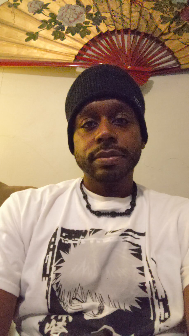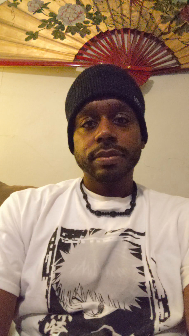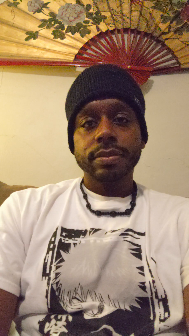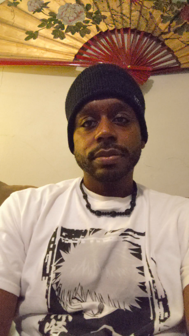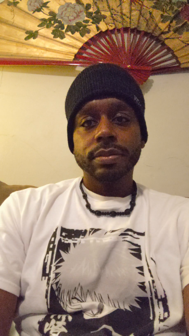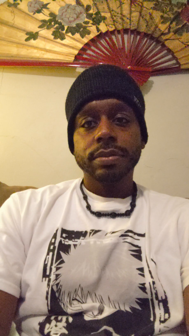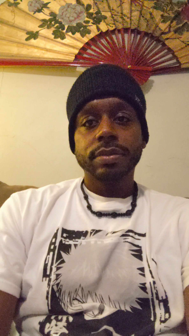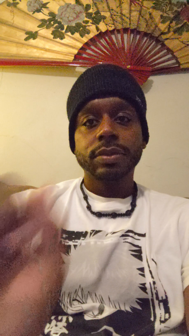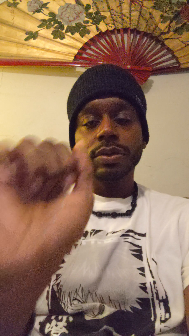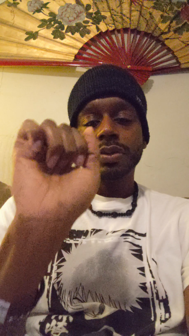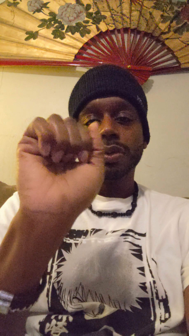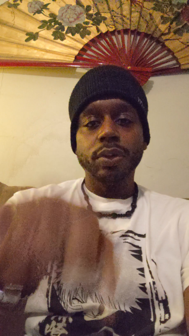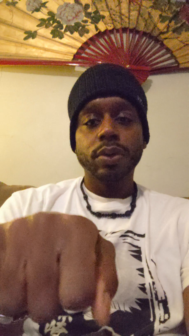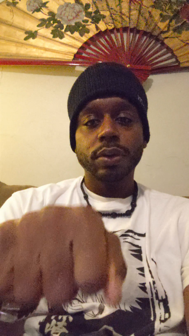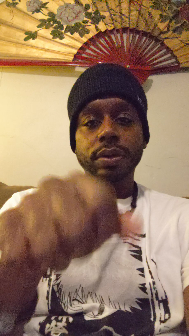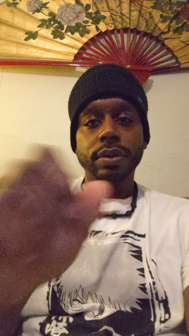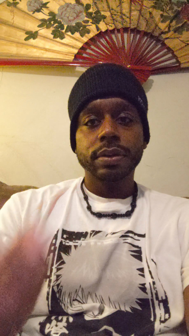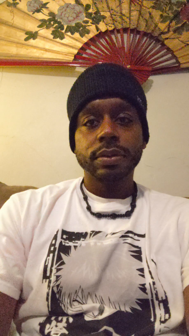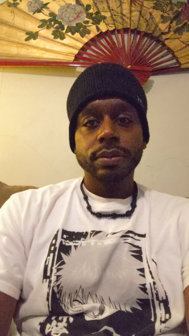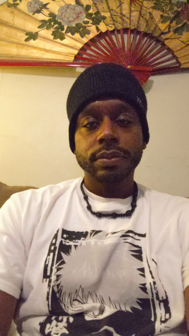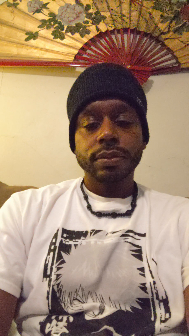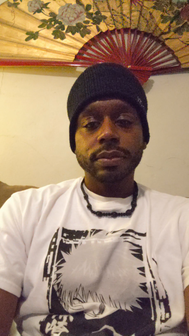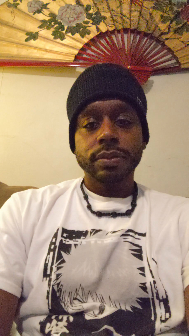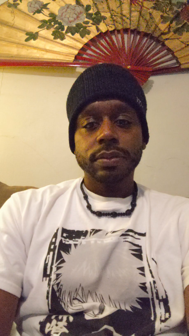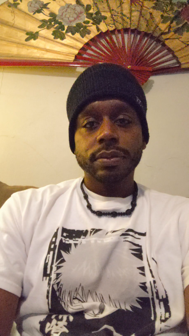could